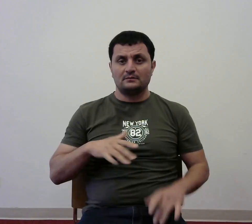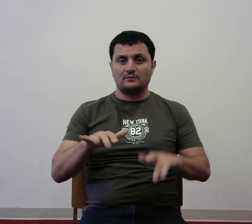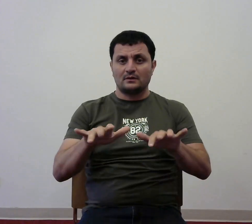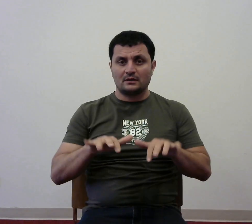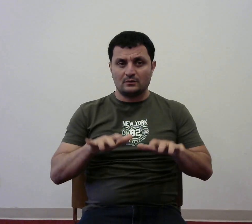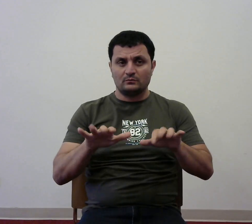kompüter